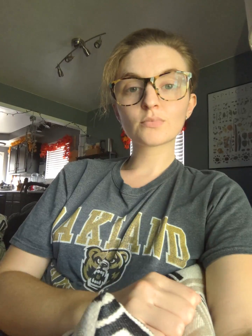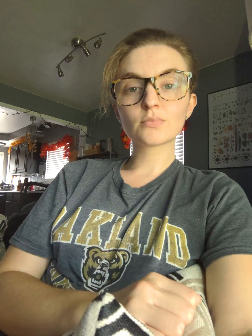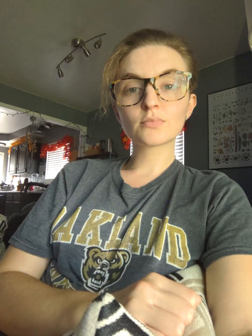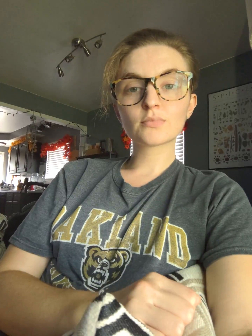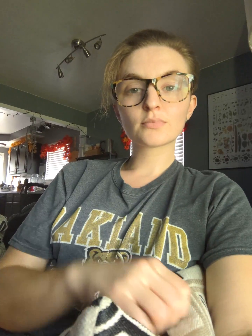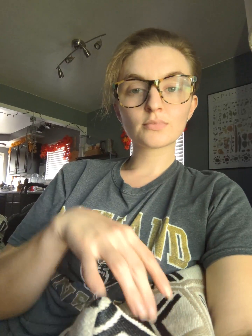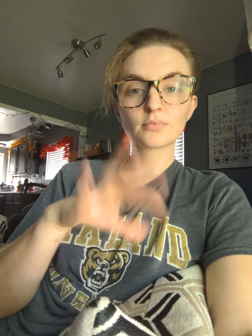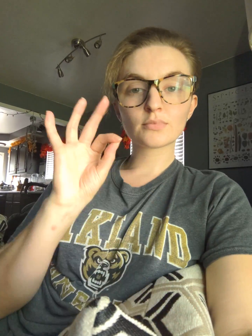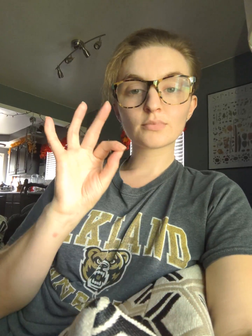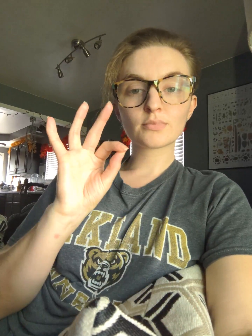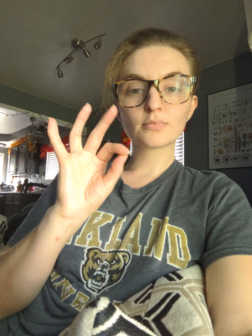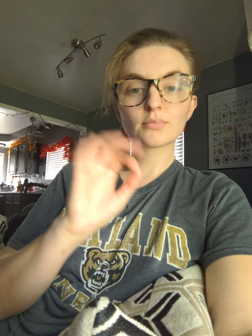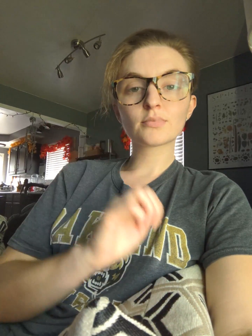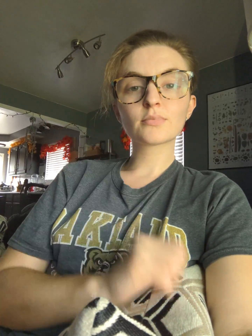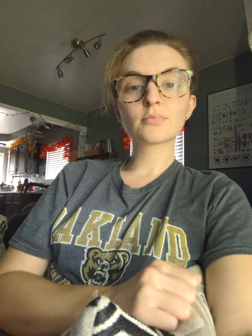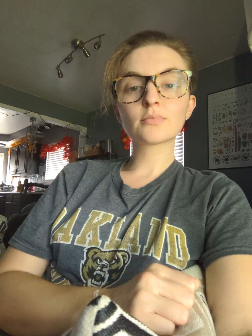pick